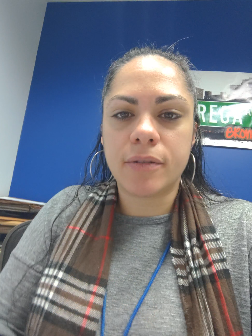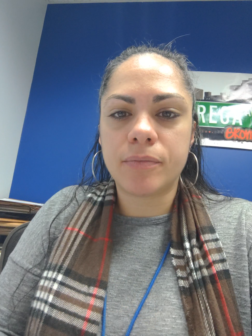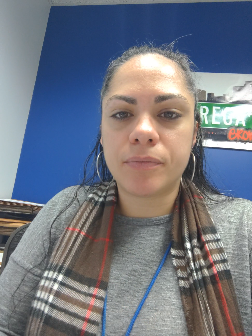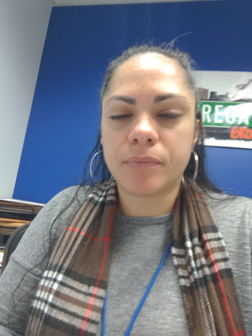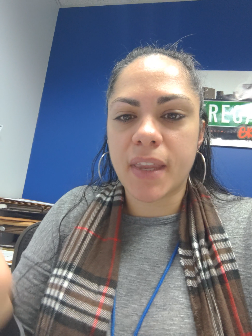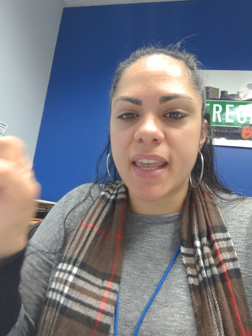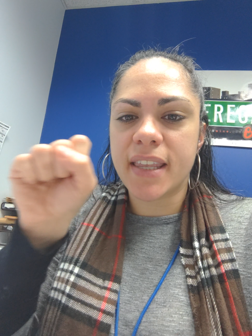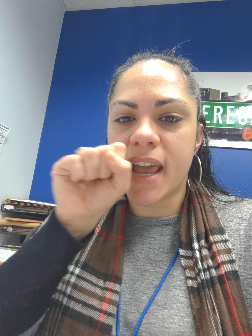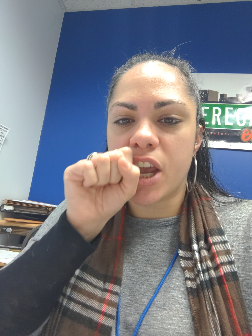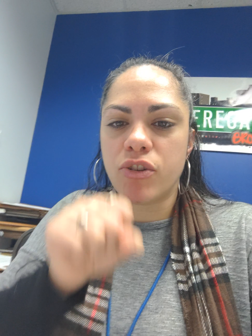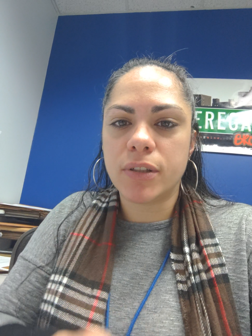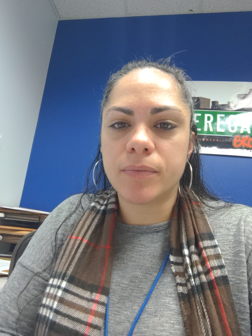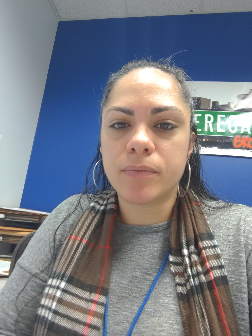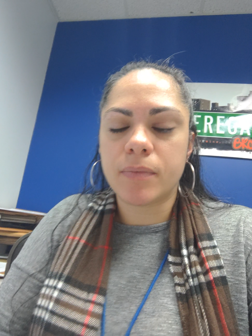carrot